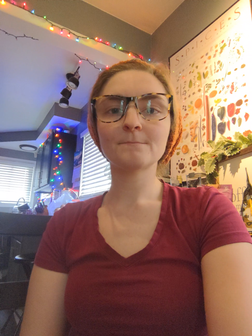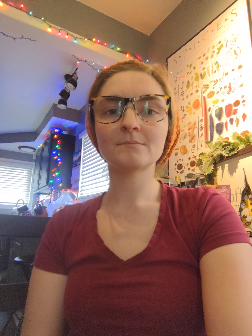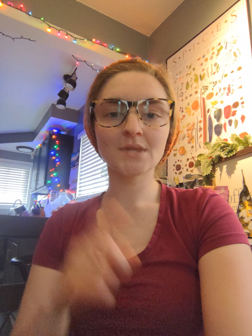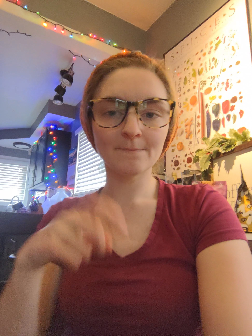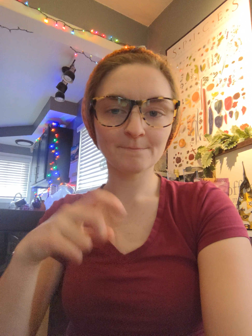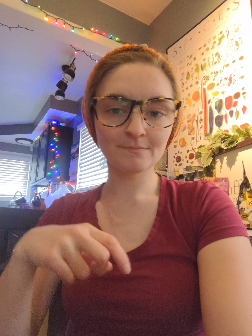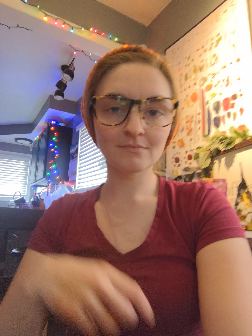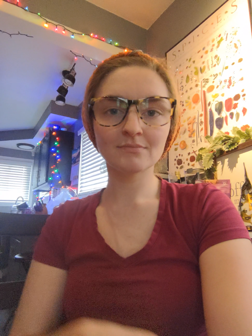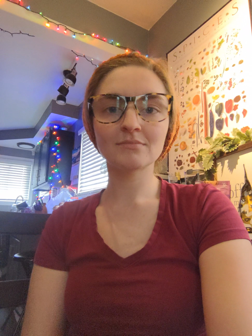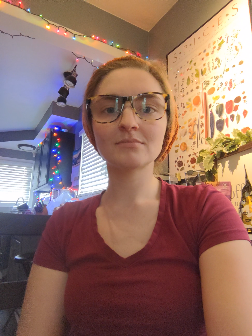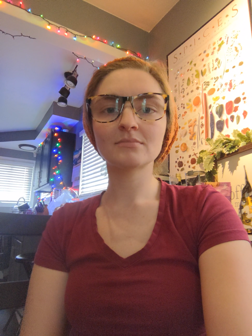time